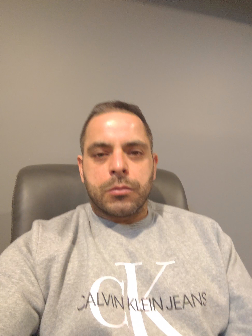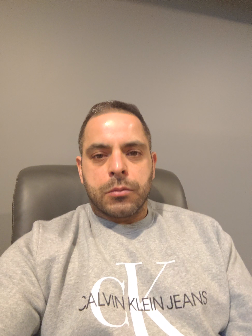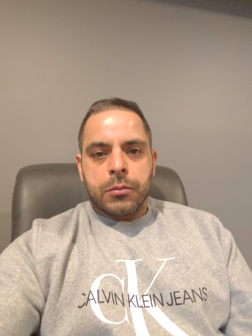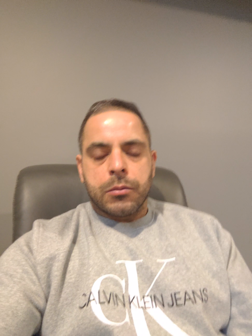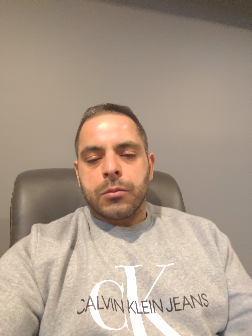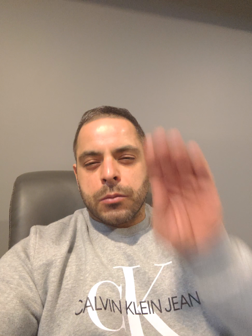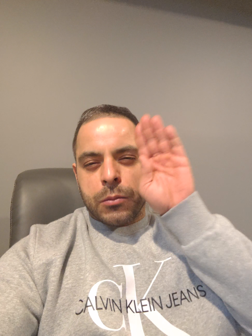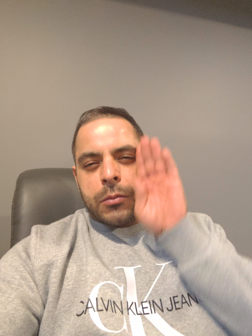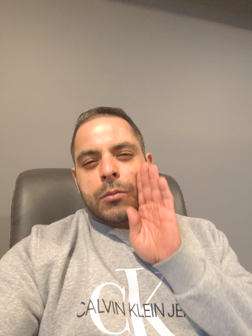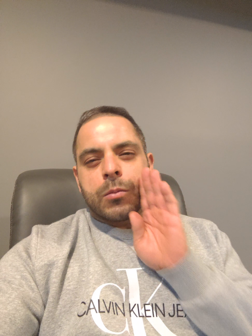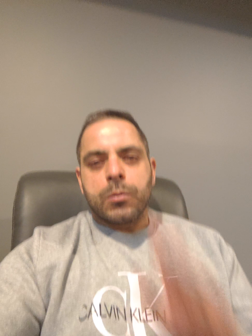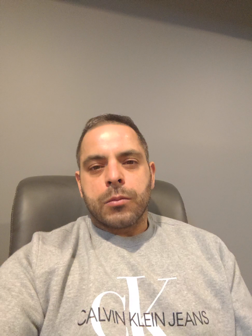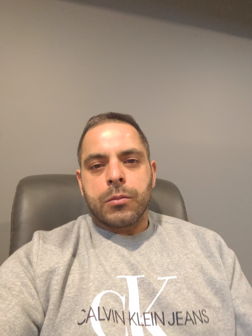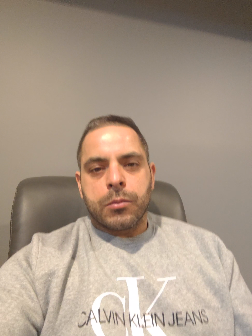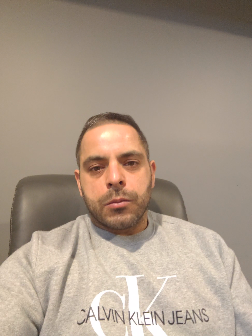brown